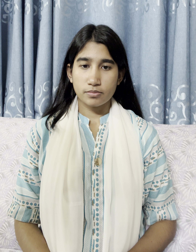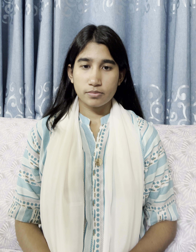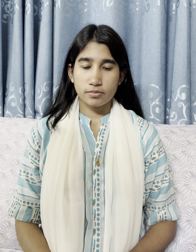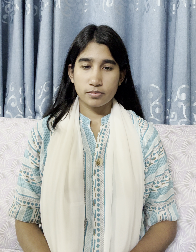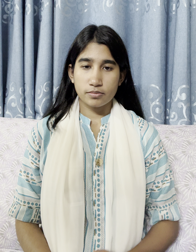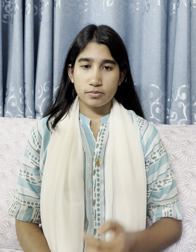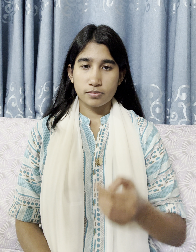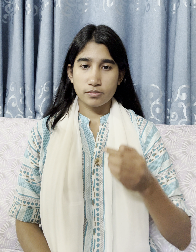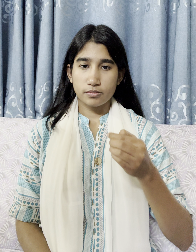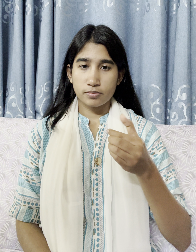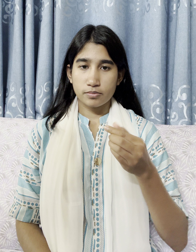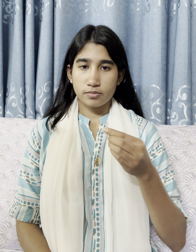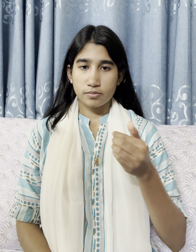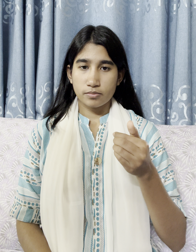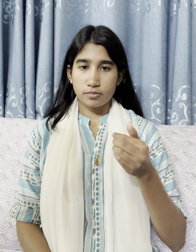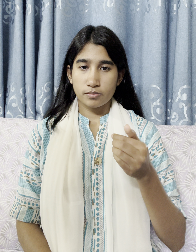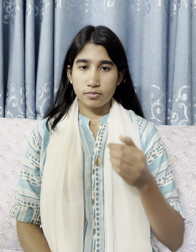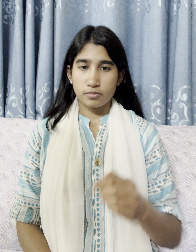টাকা